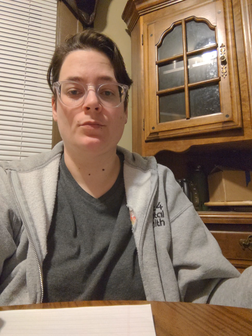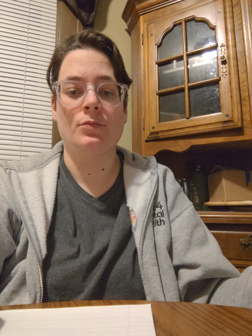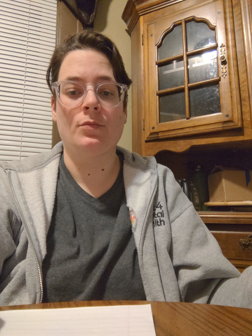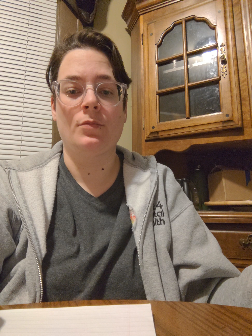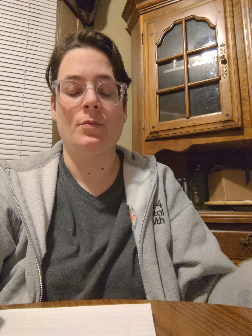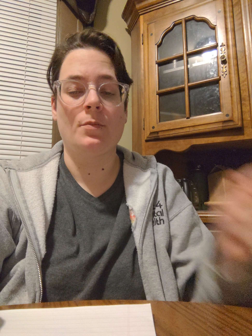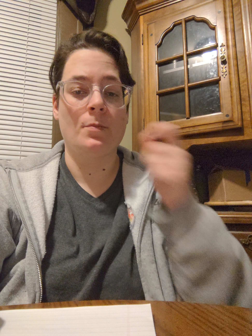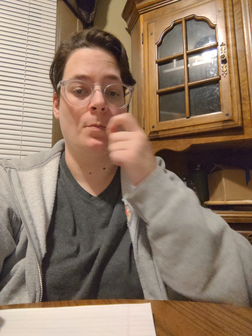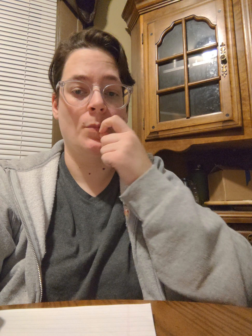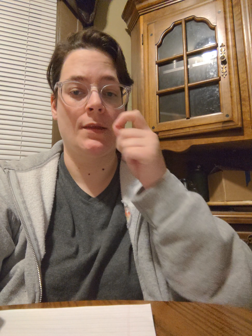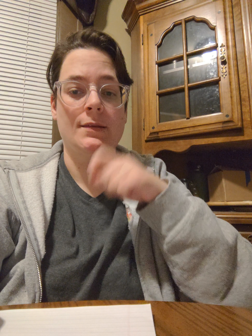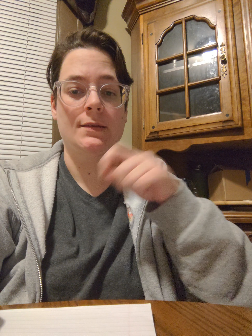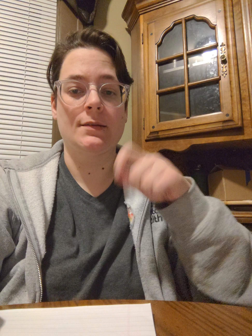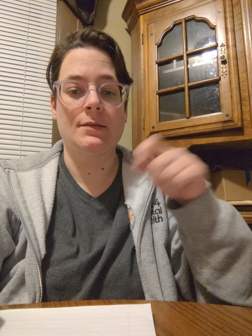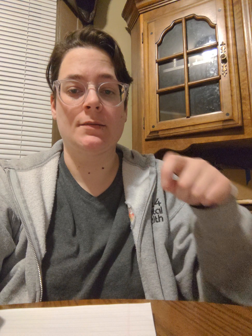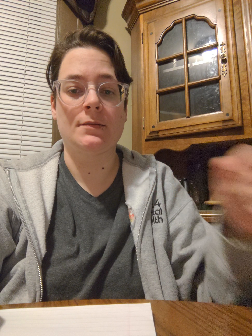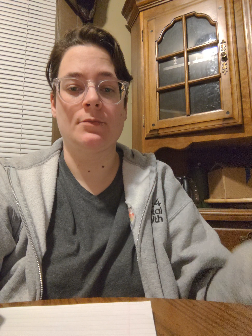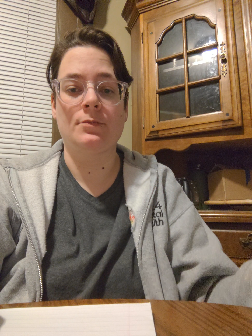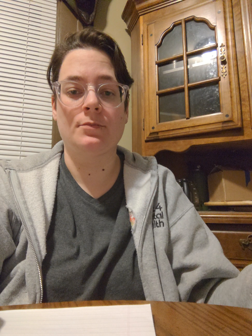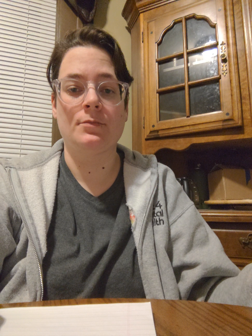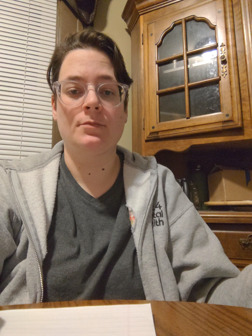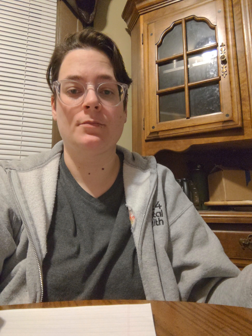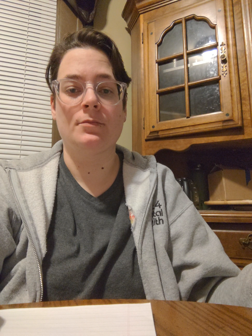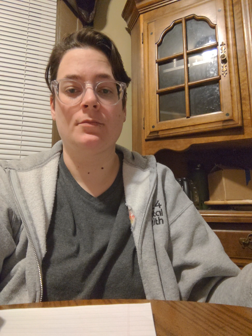pencil